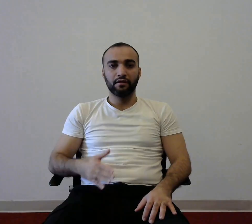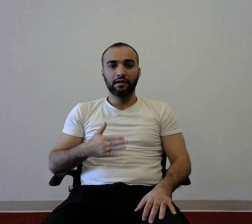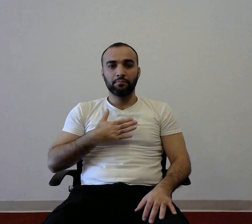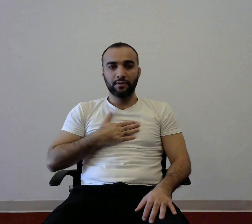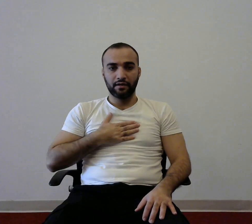mənim